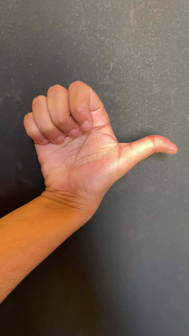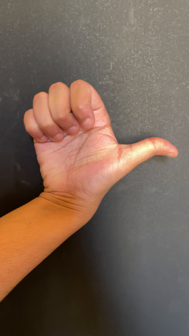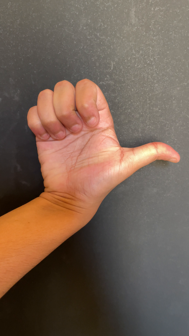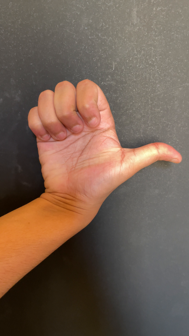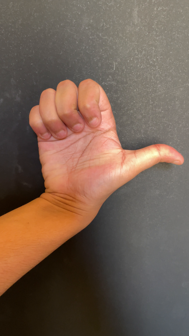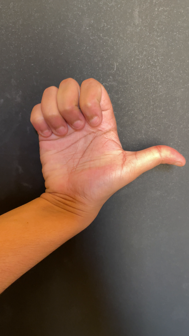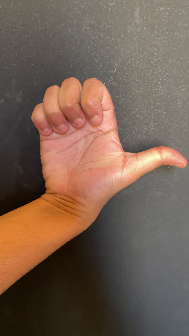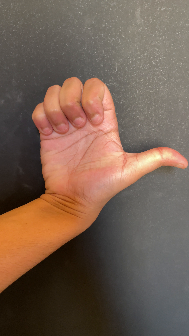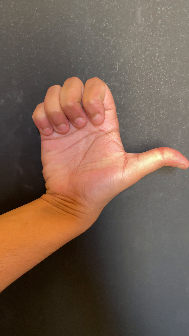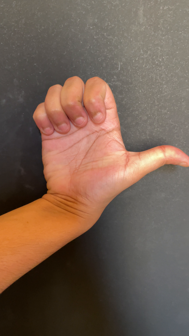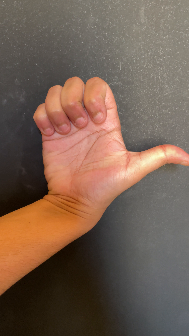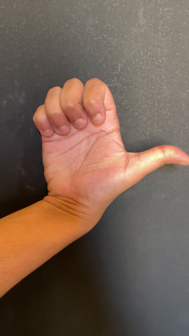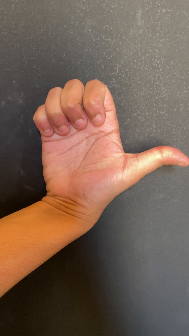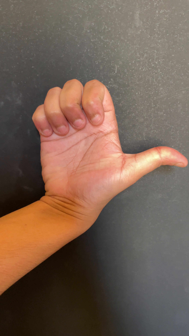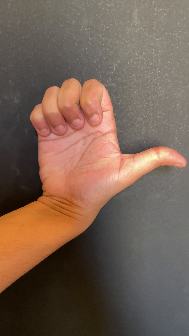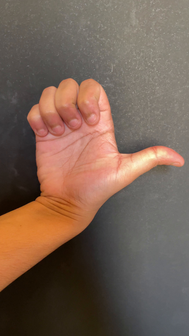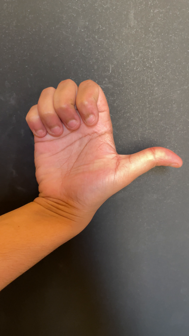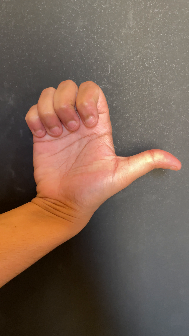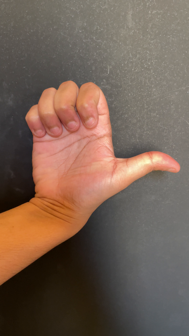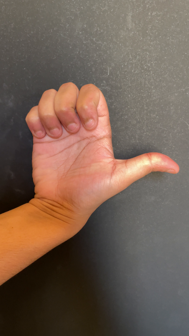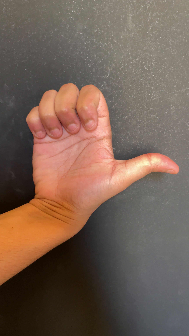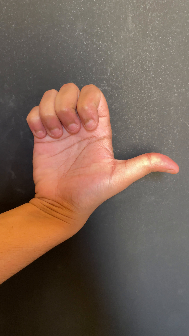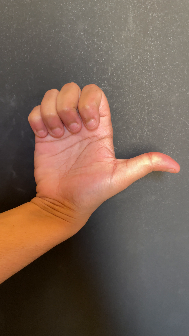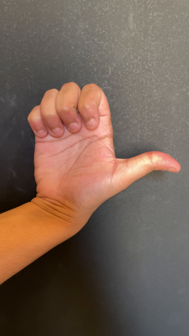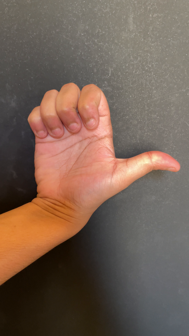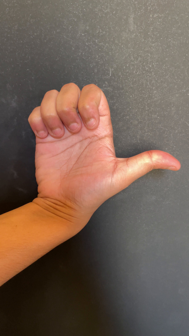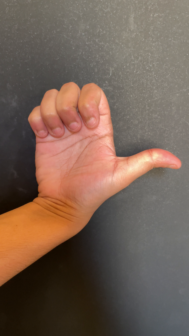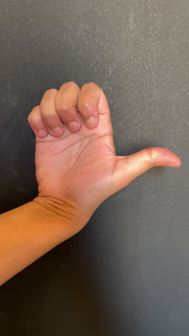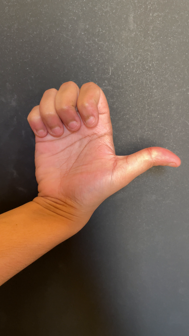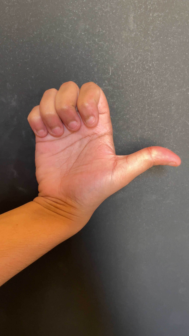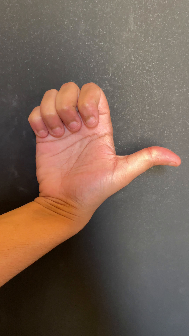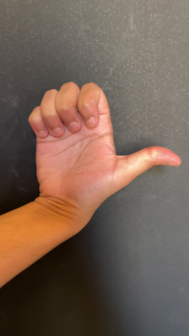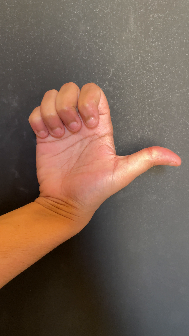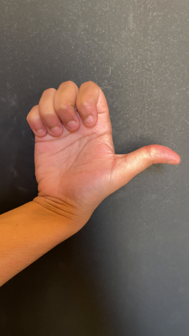ज